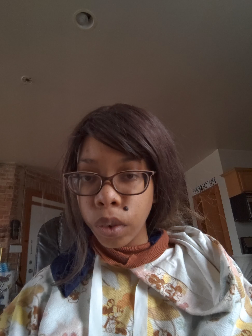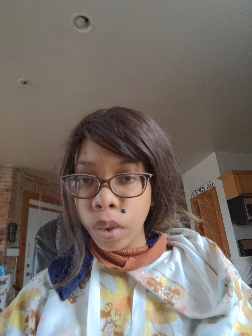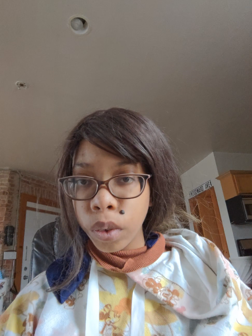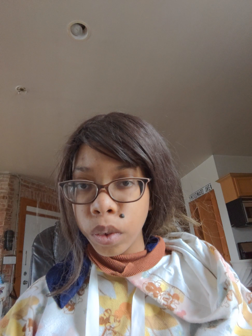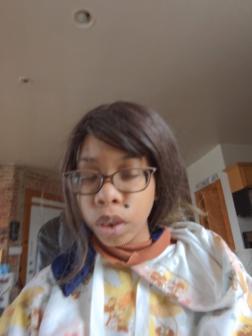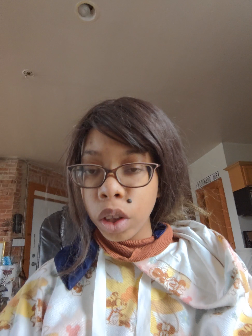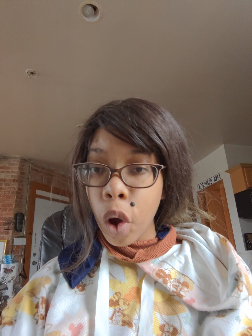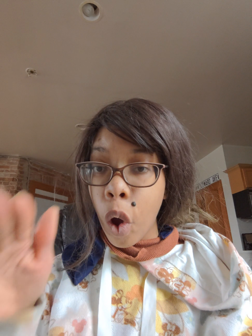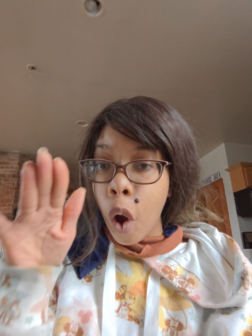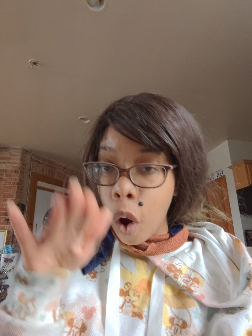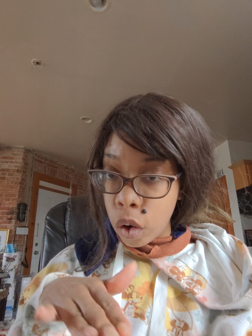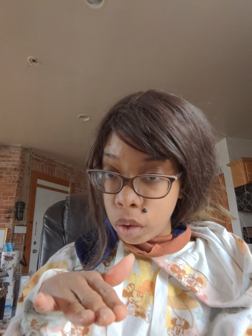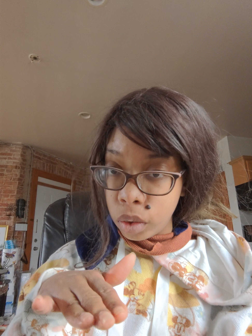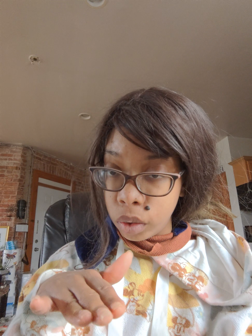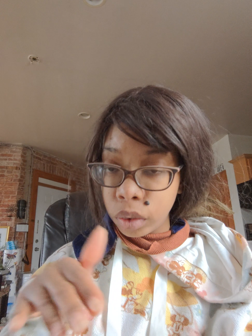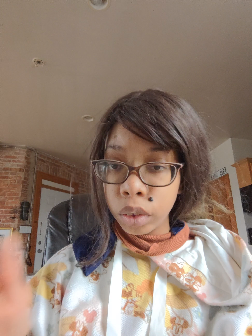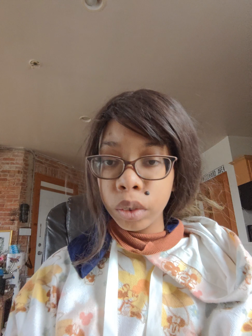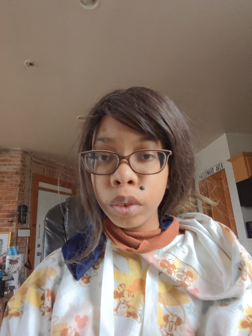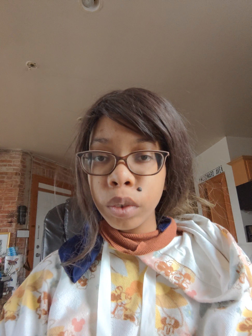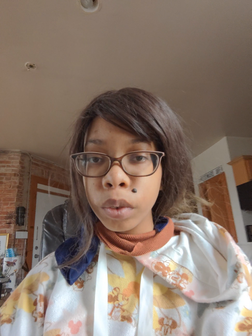on